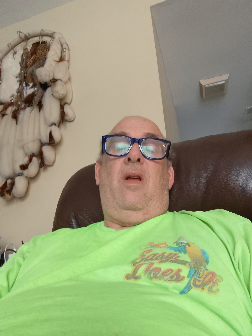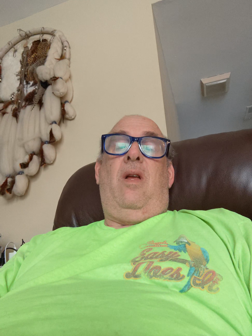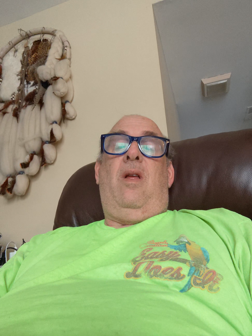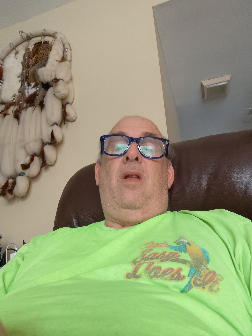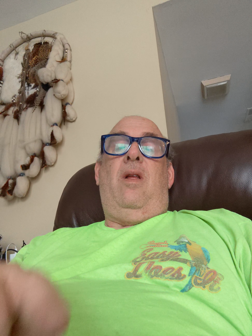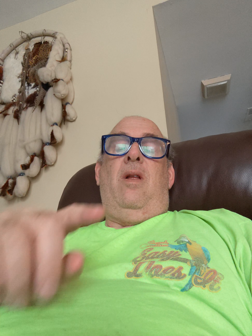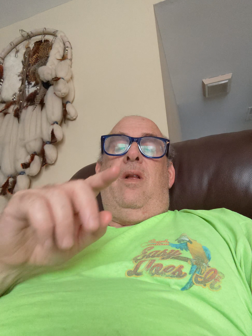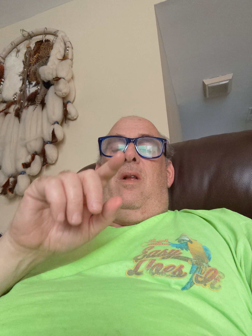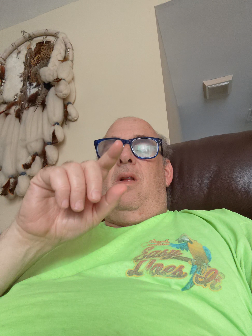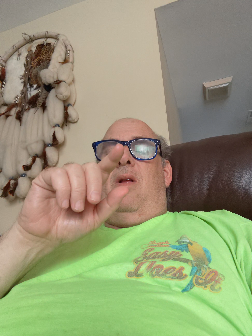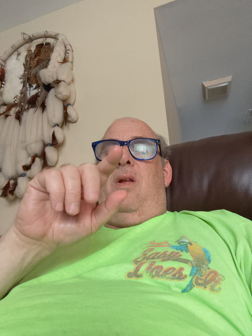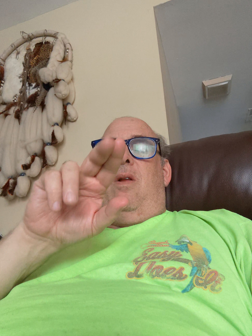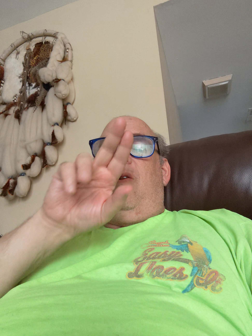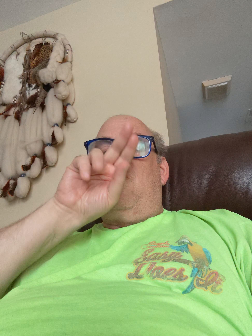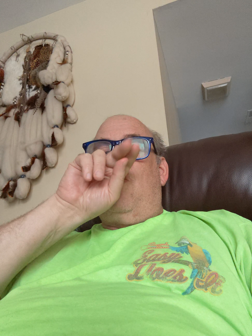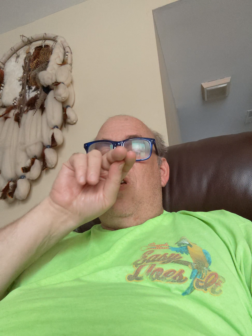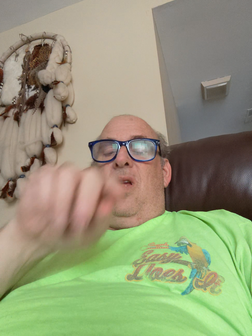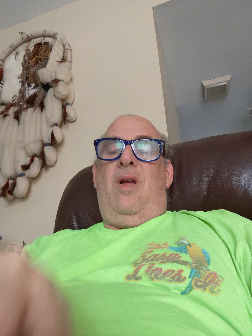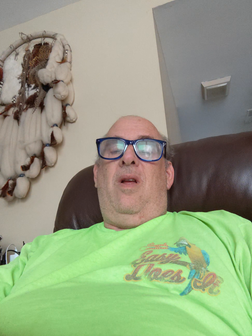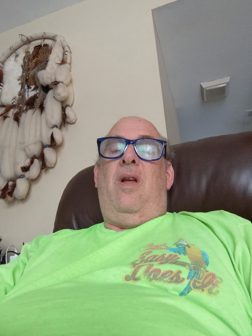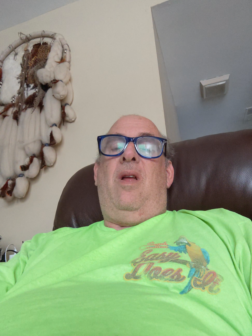goose